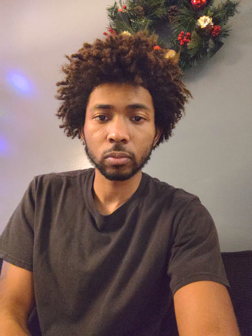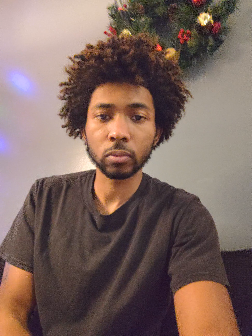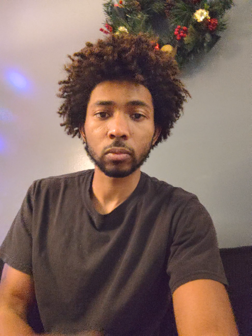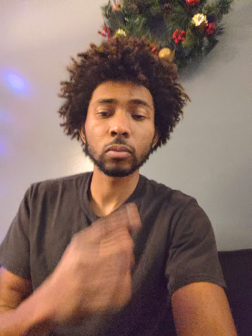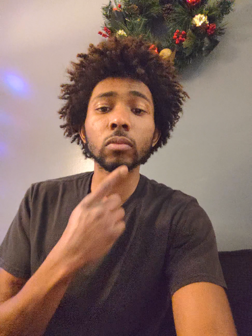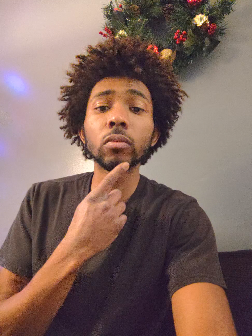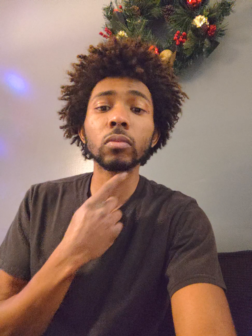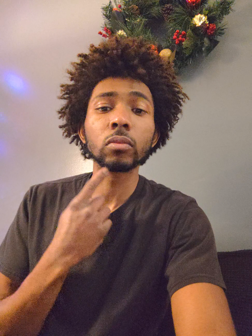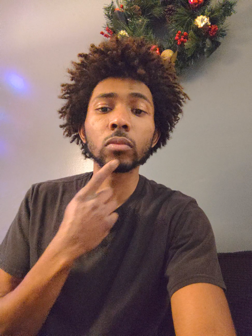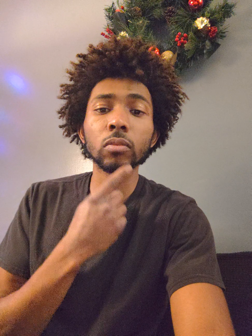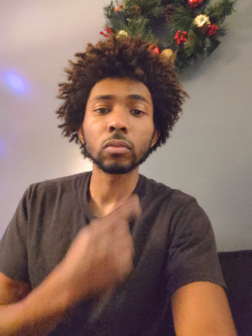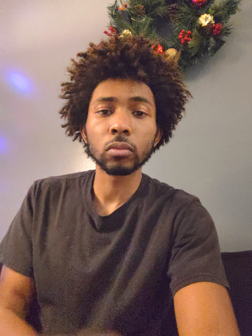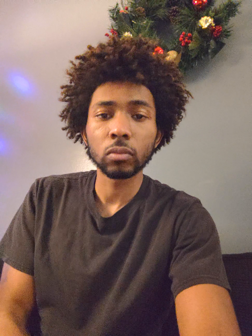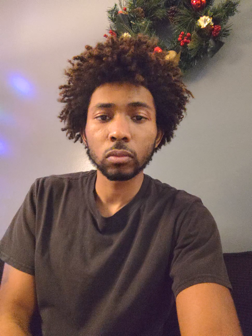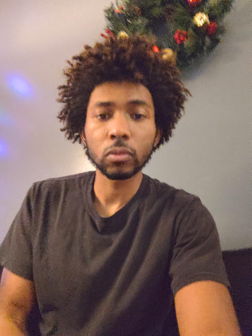chin